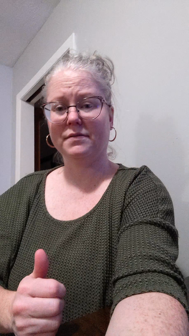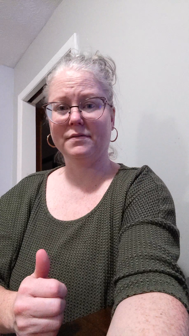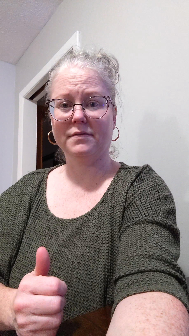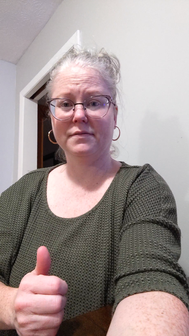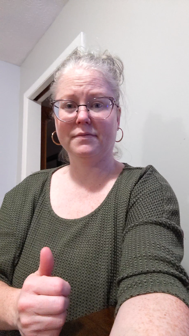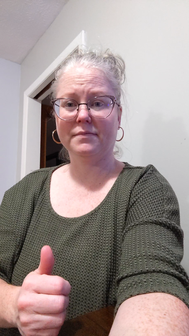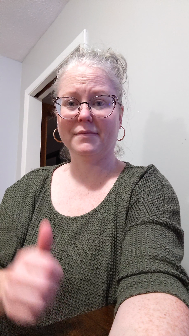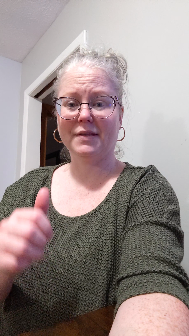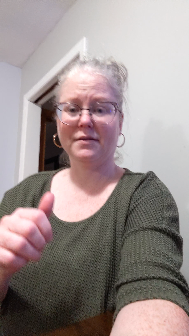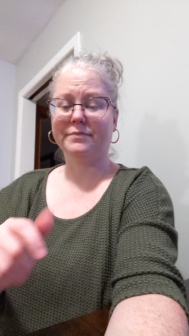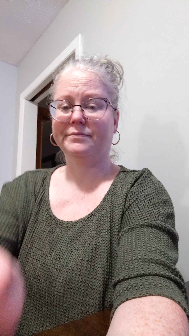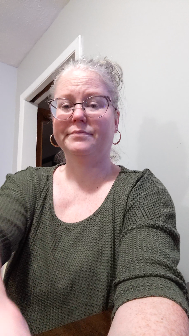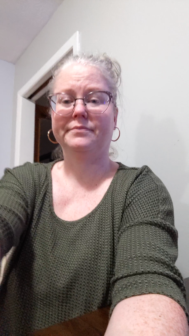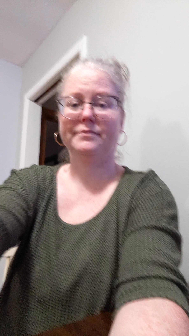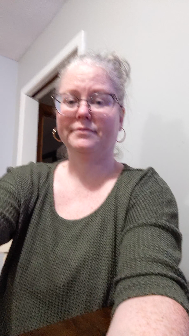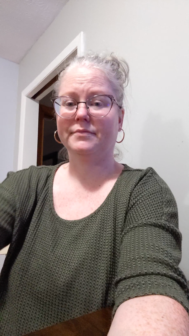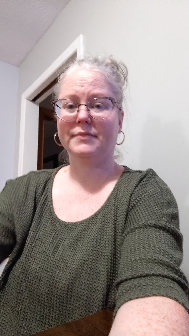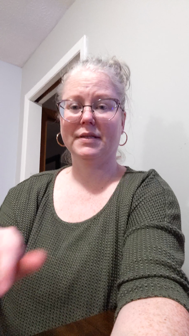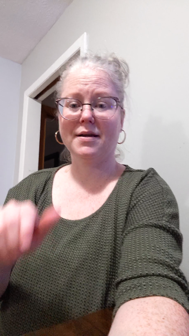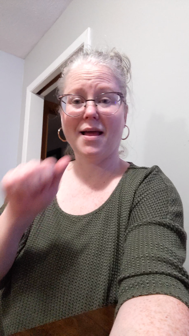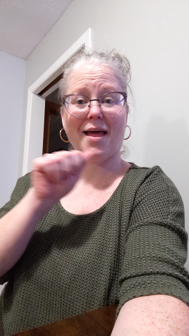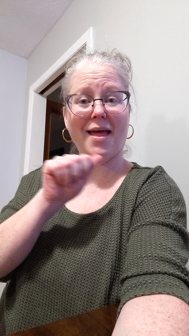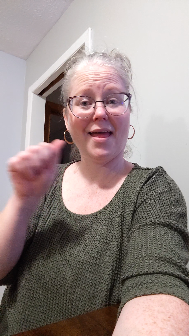a